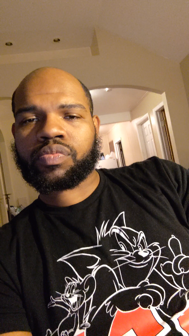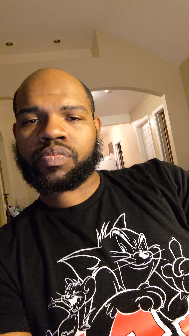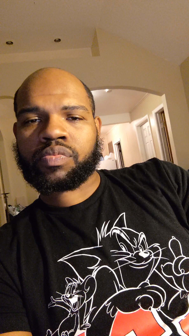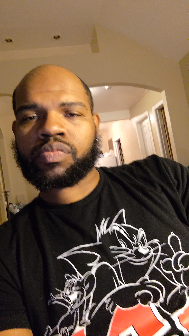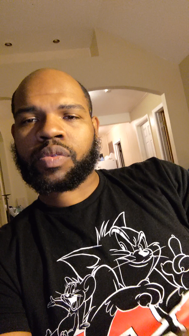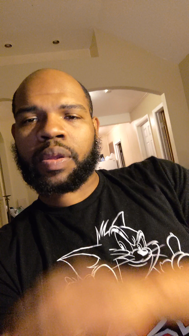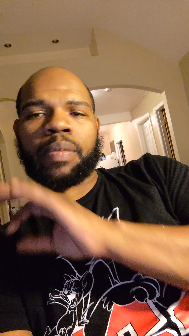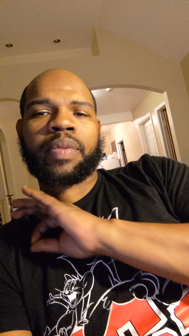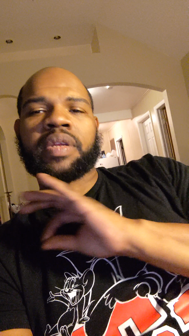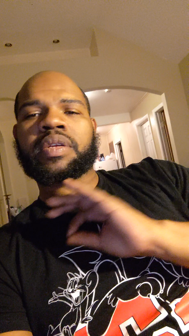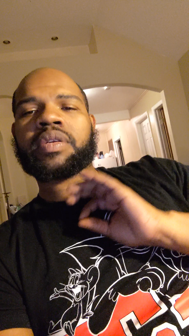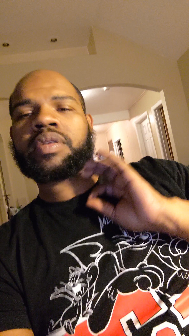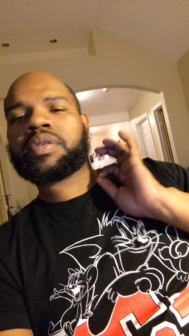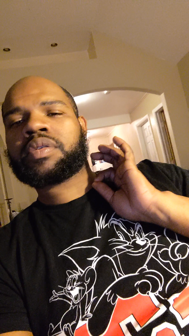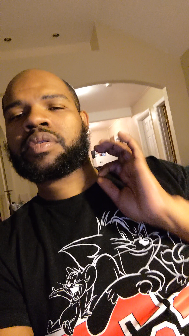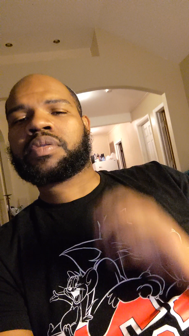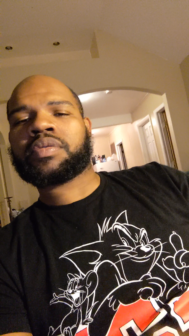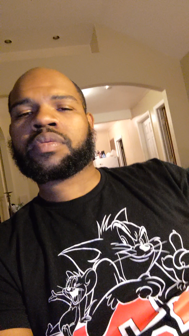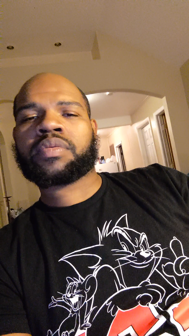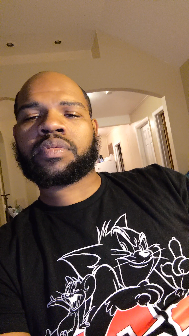beads